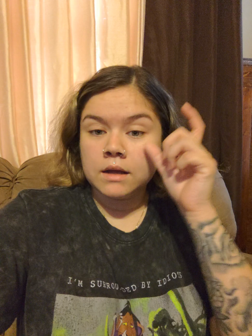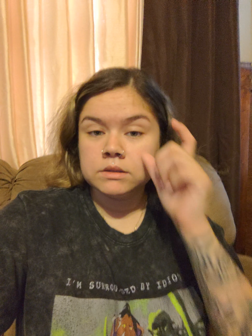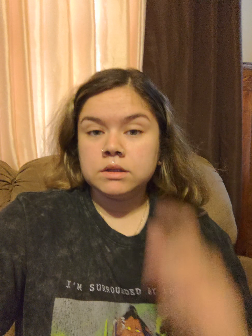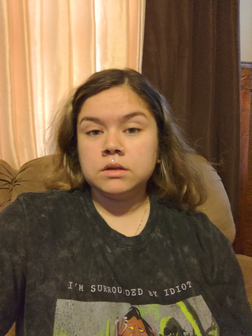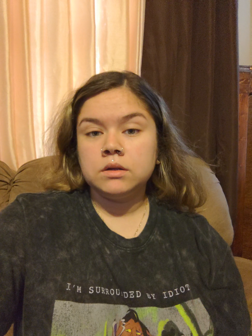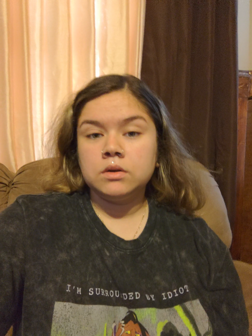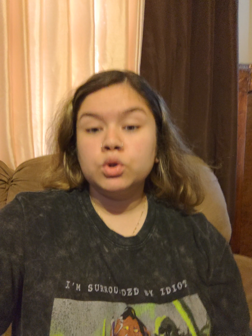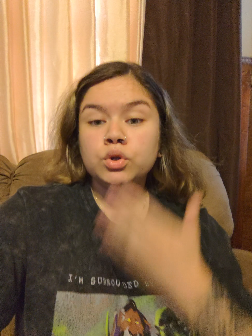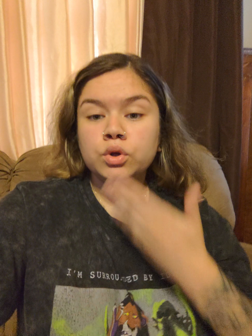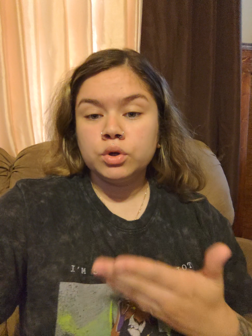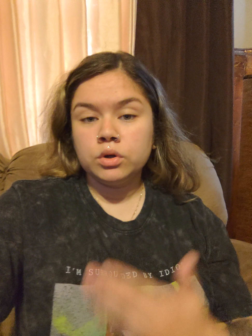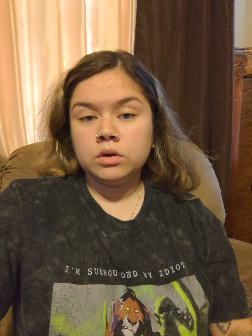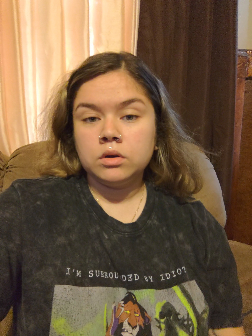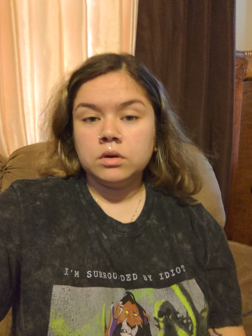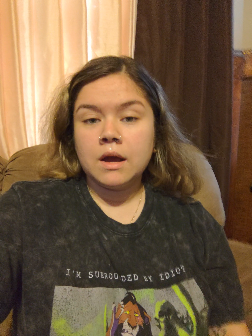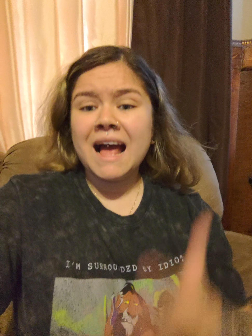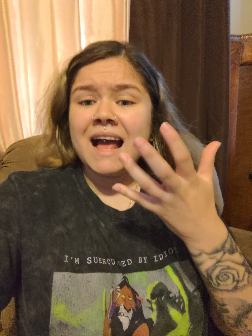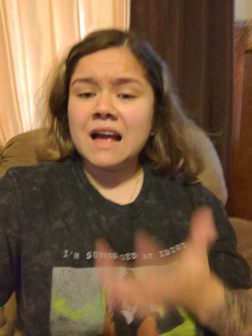good